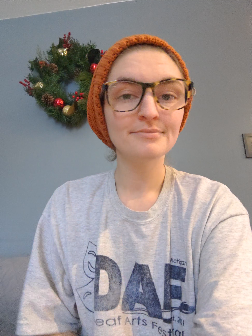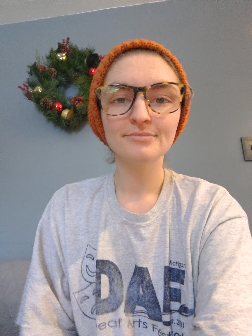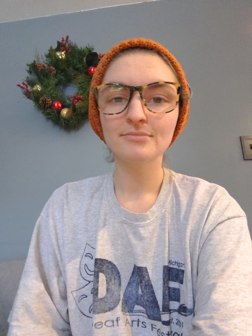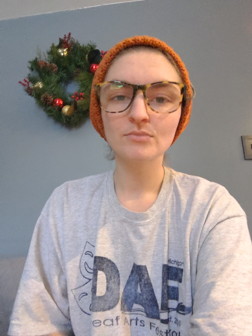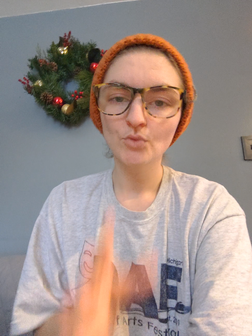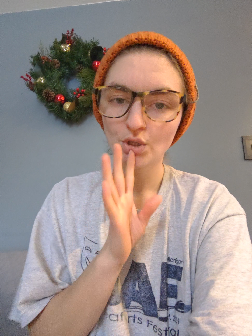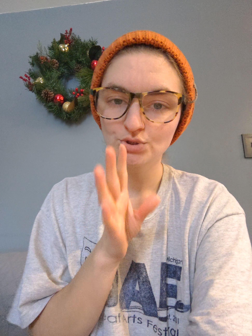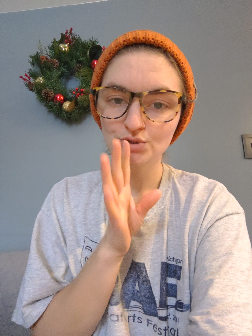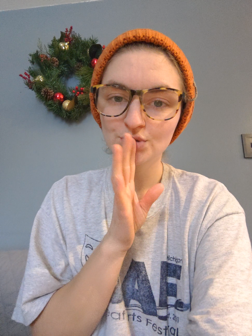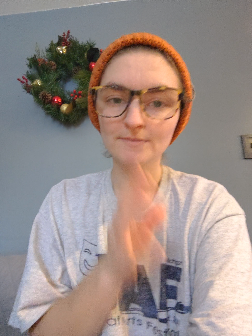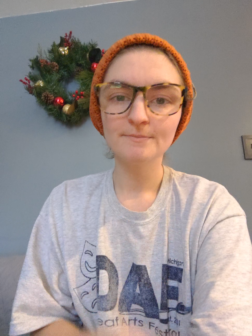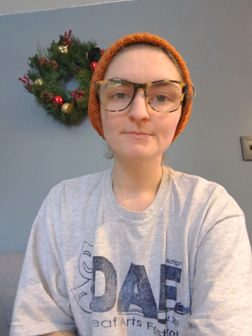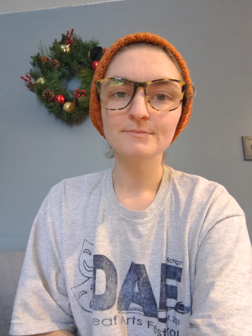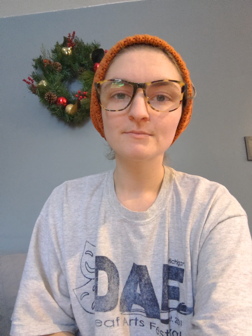talk